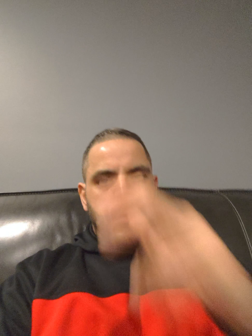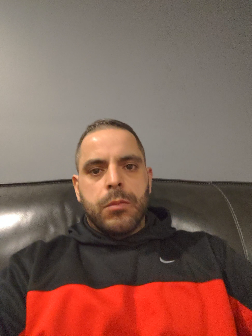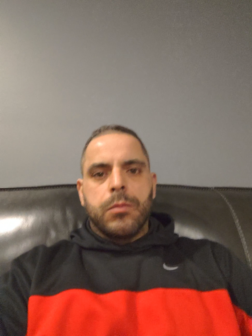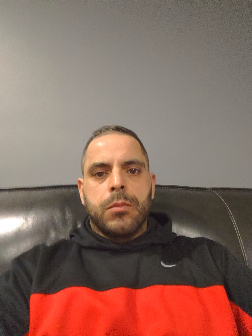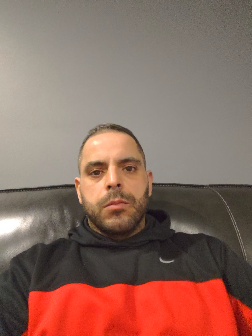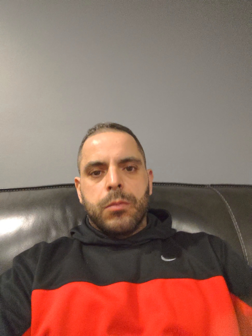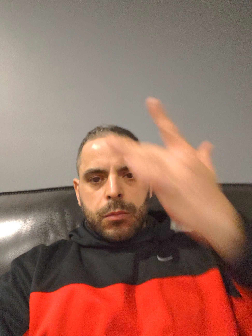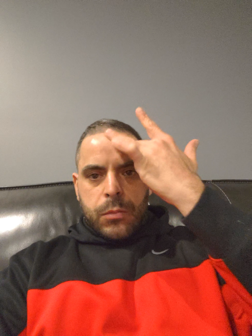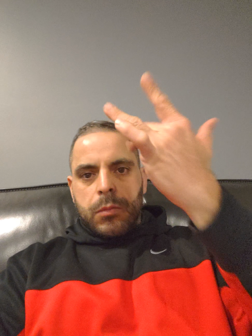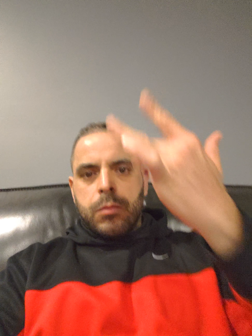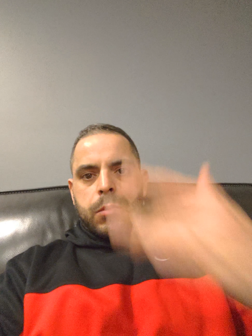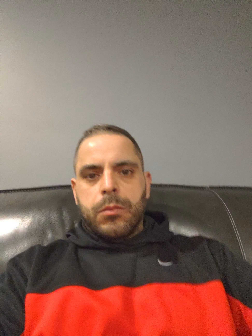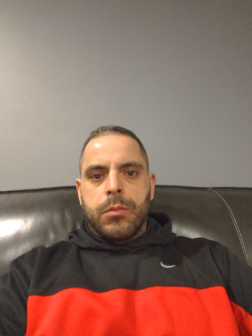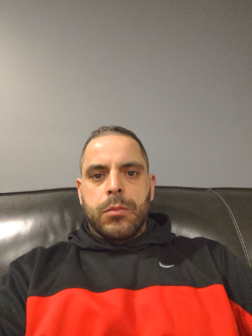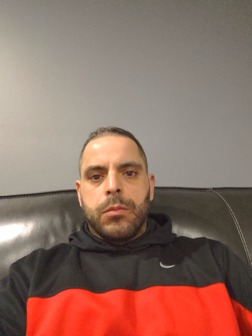why